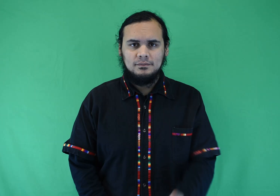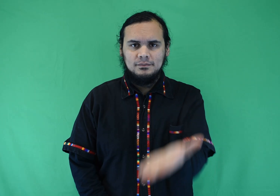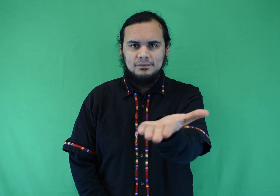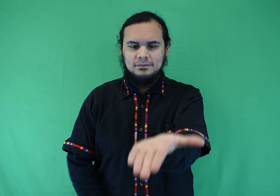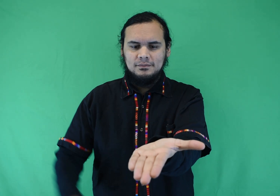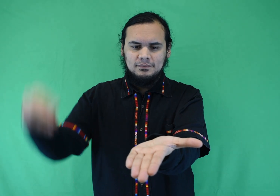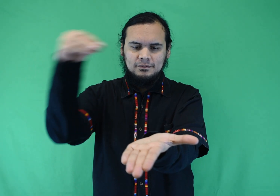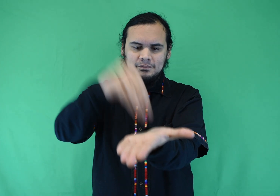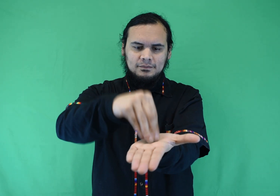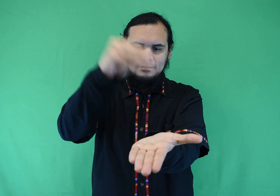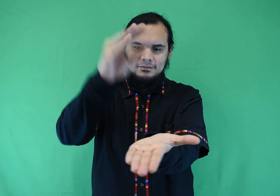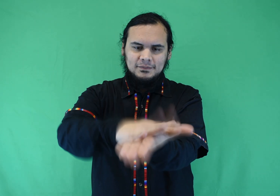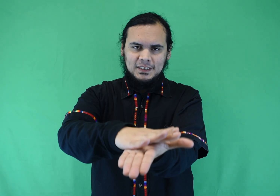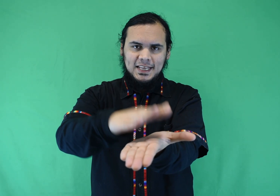cita